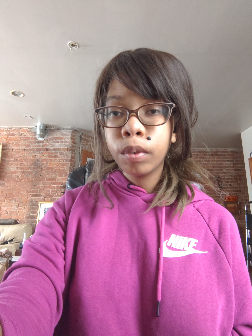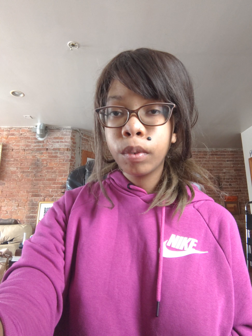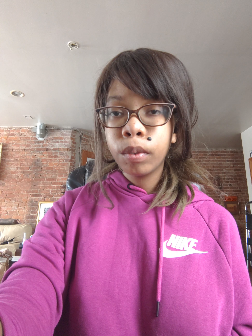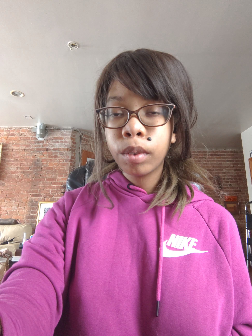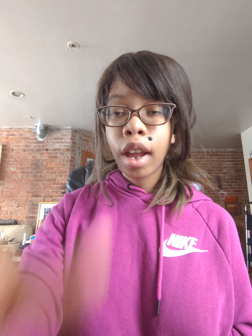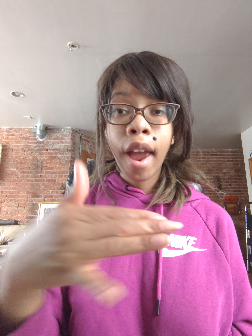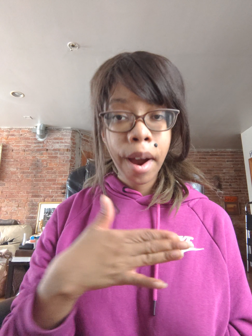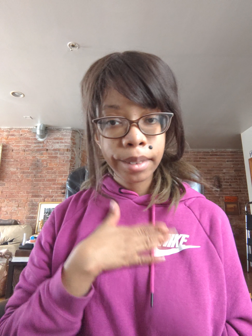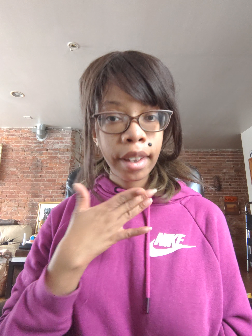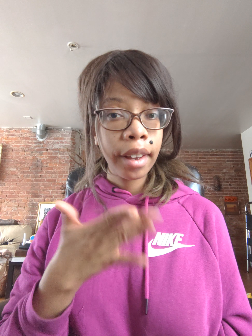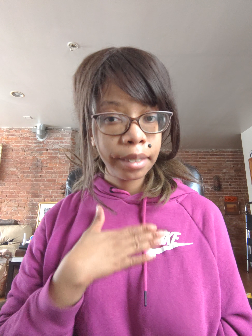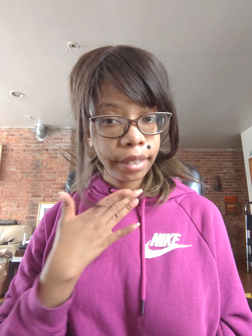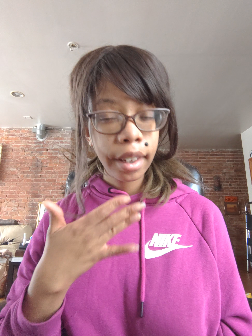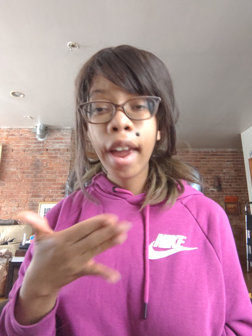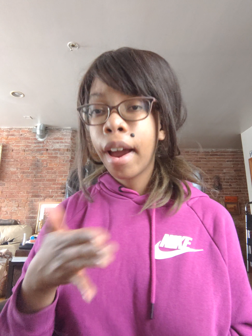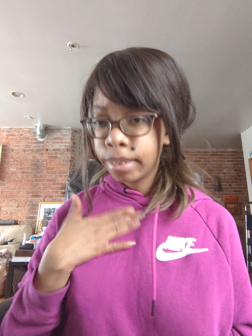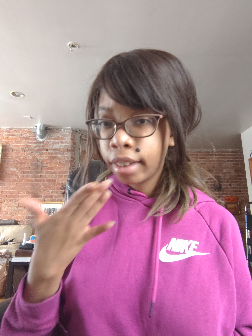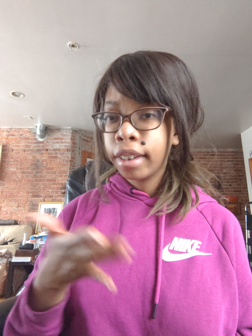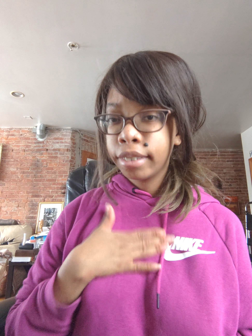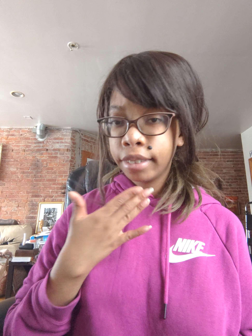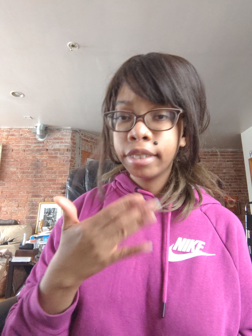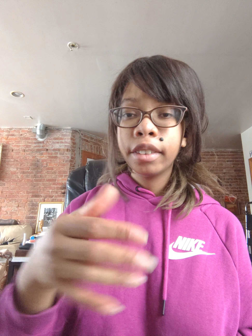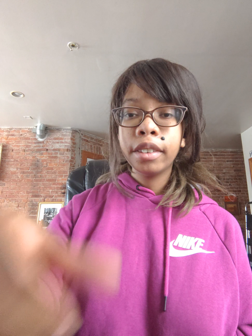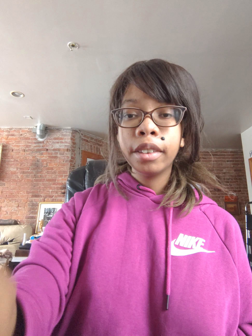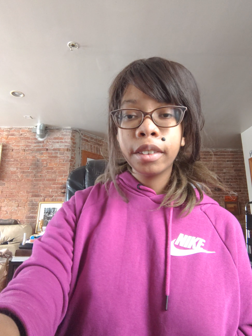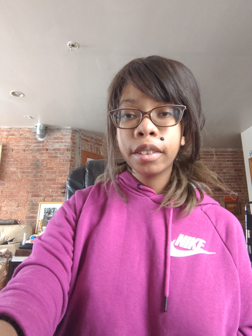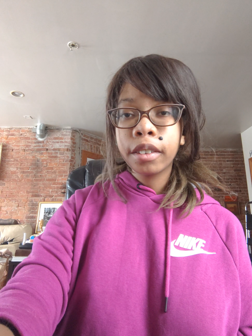happy